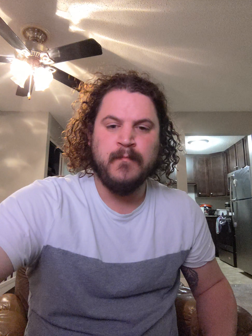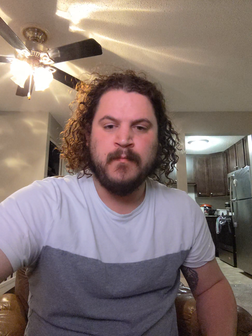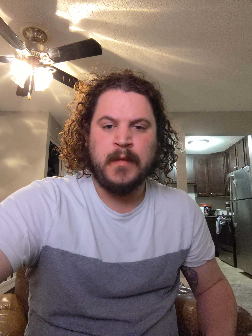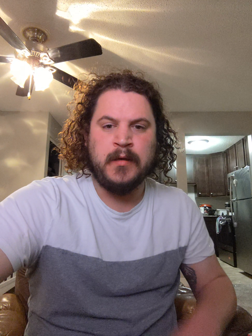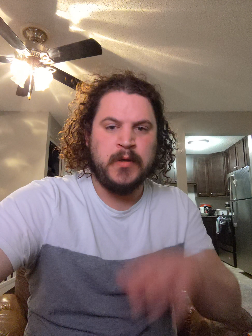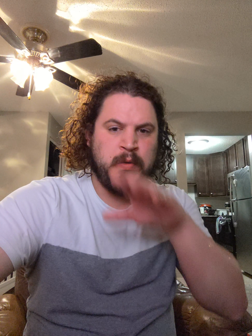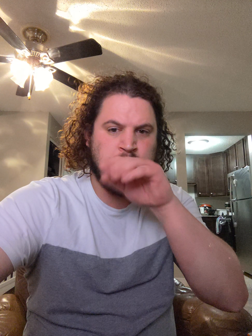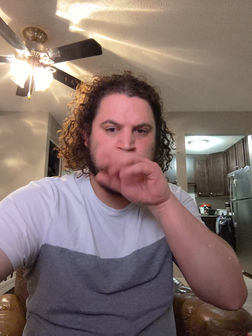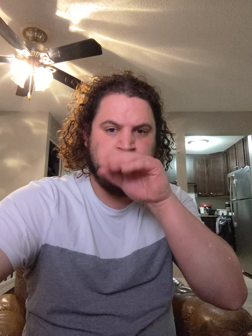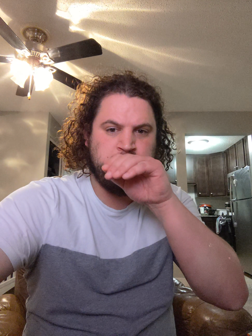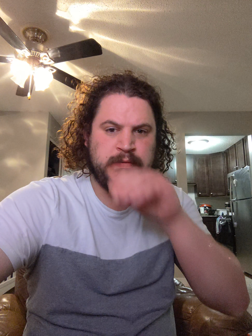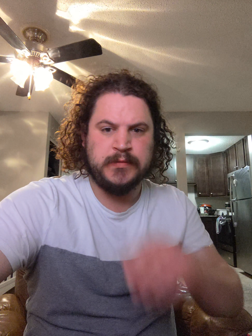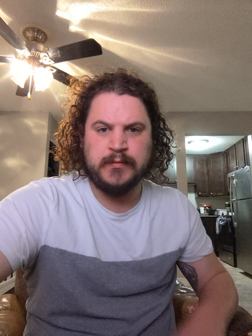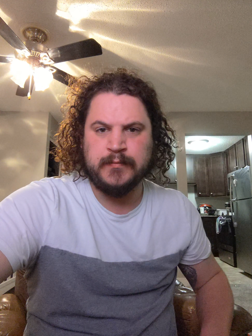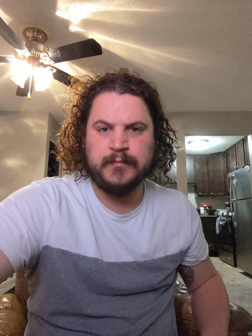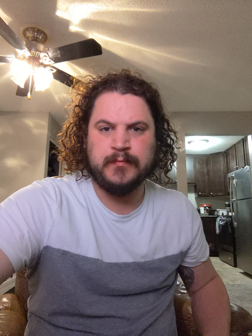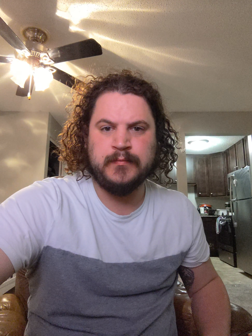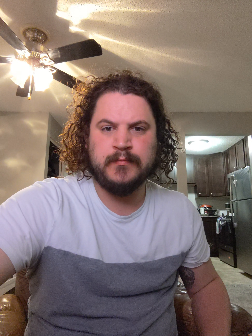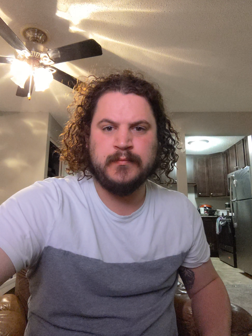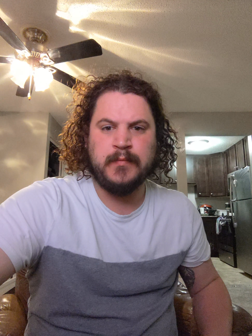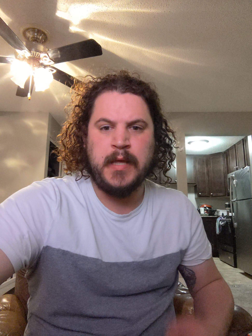goose